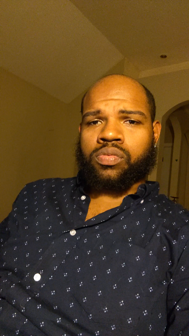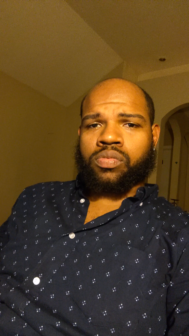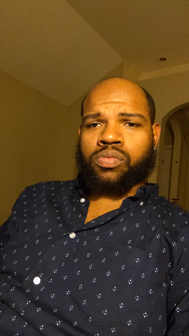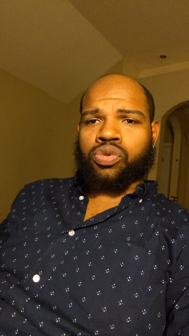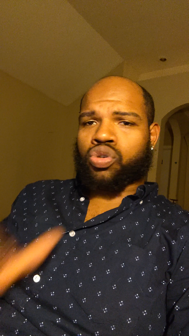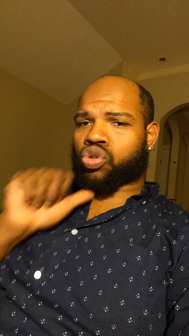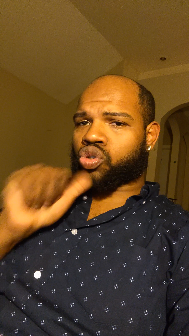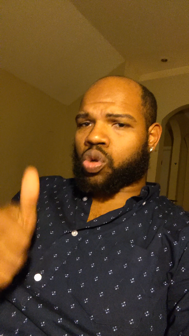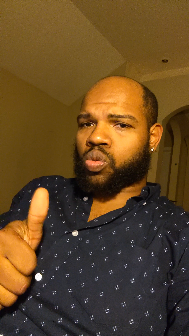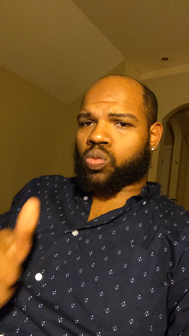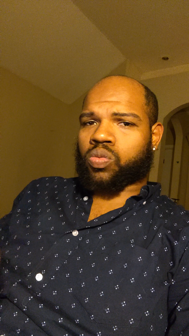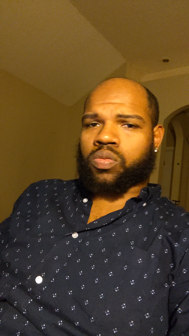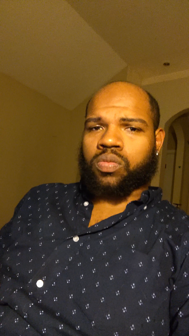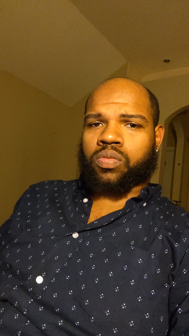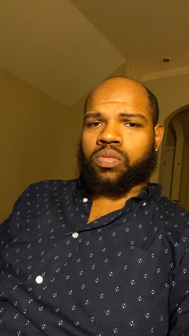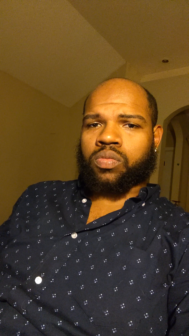don't